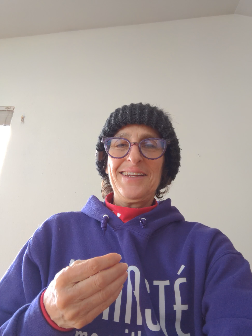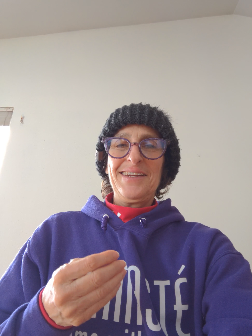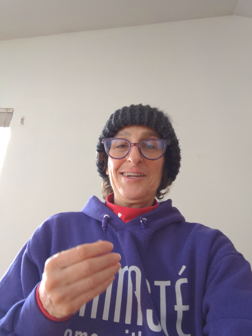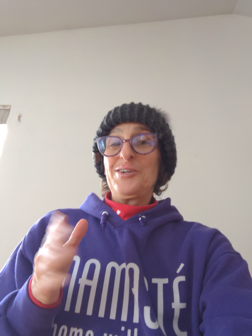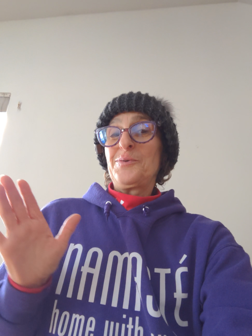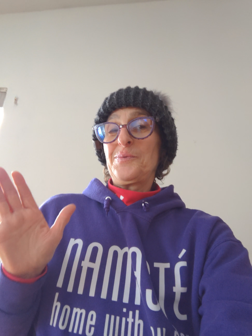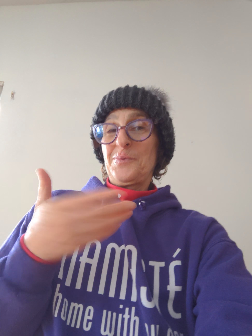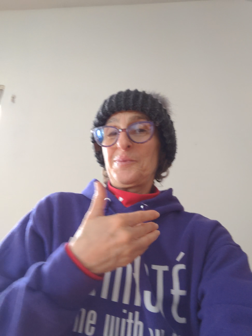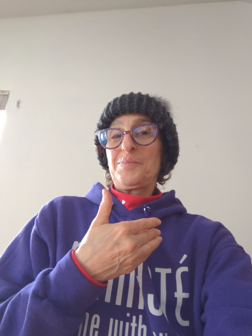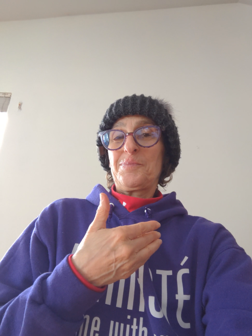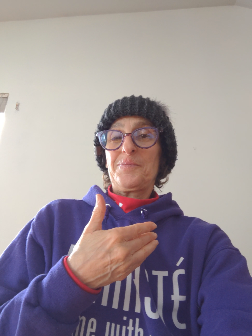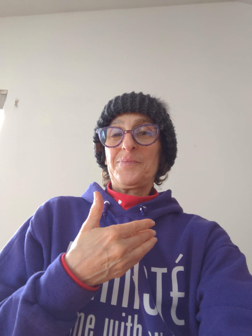room